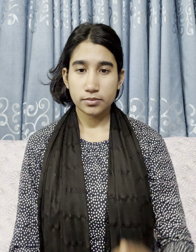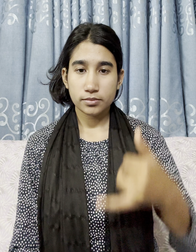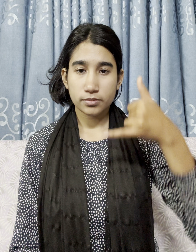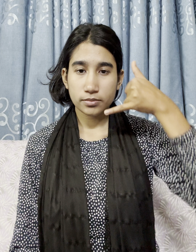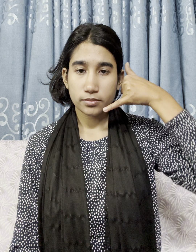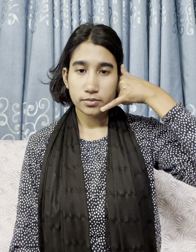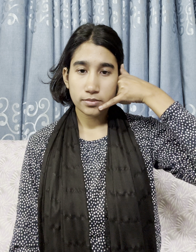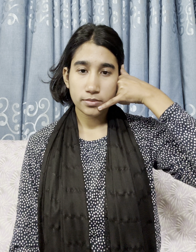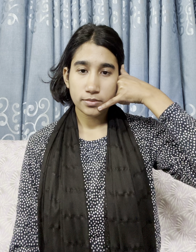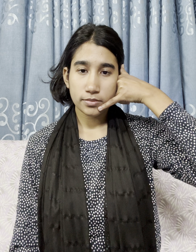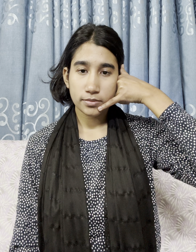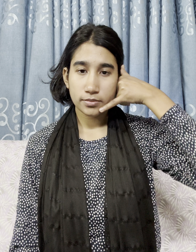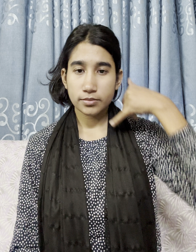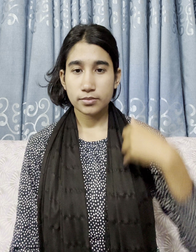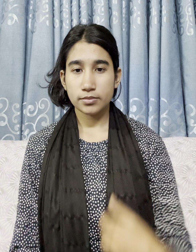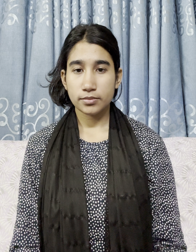টেলিফোন